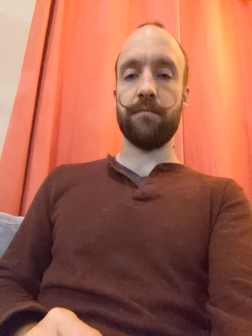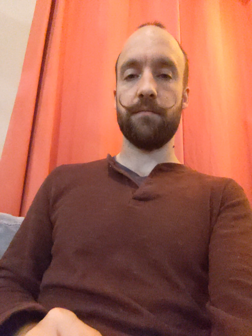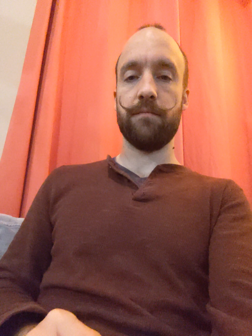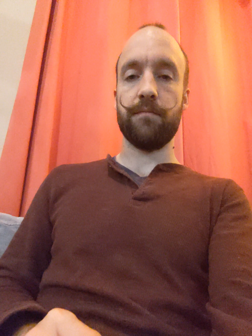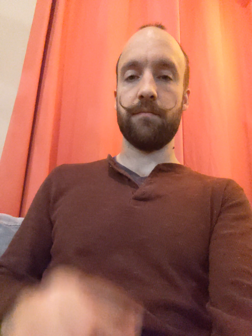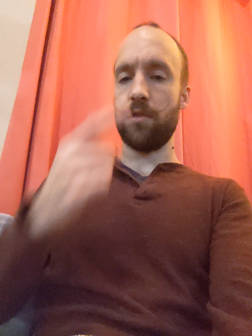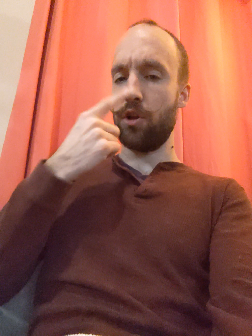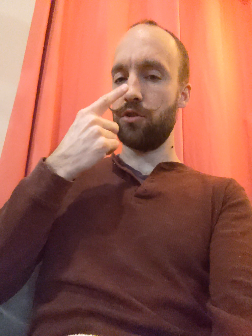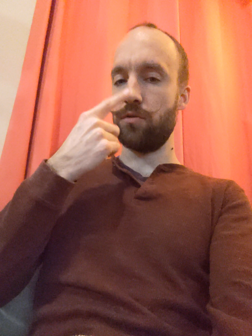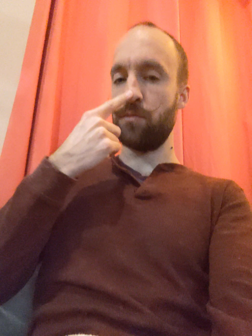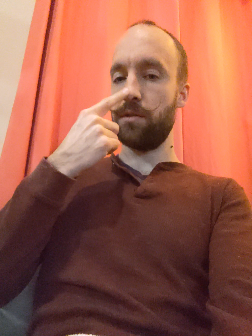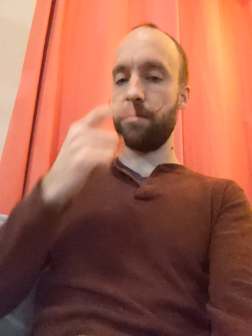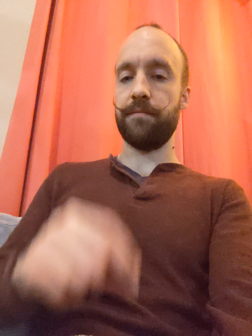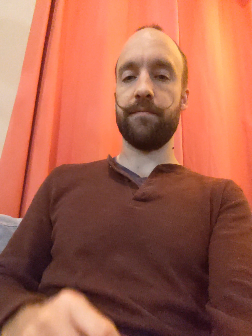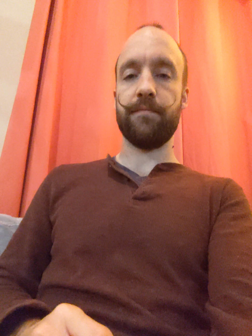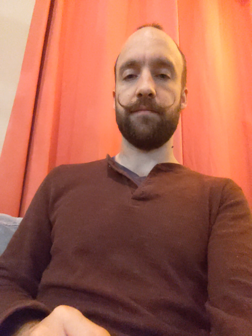nose